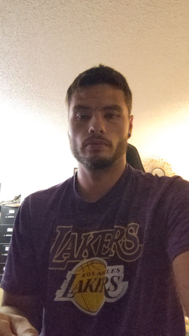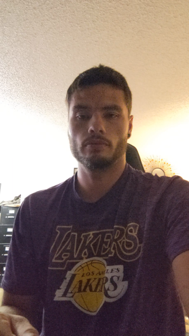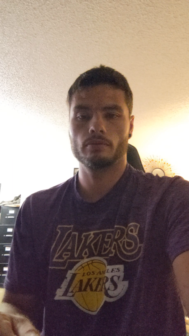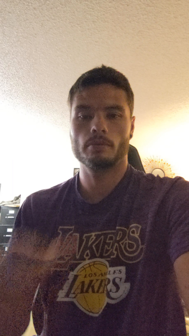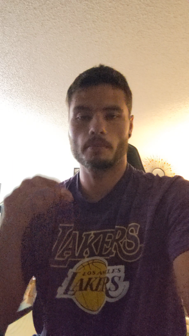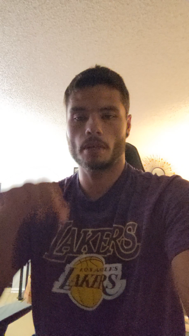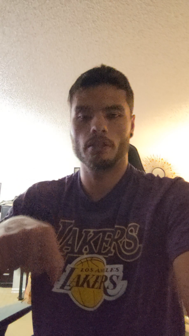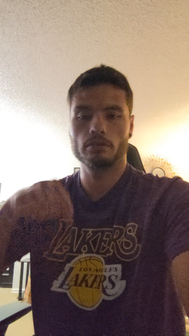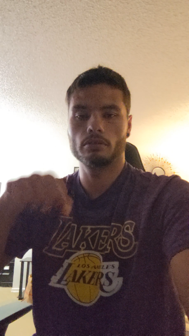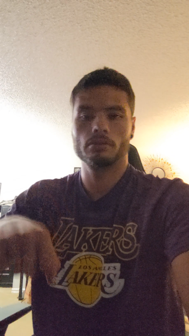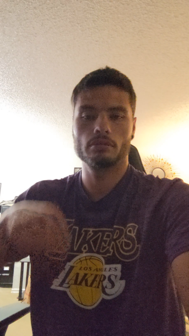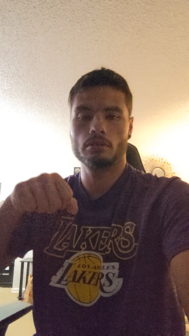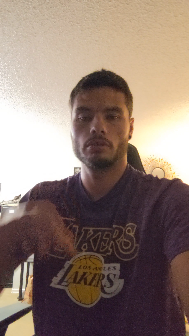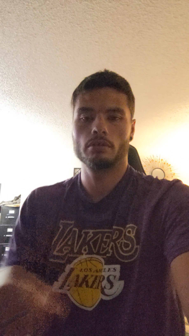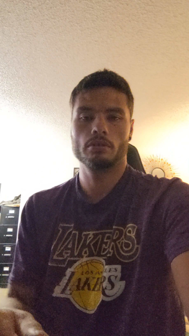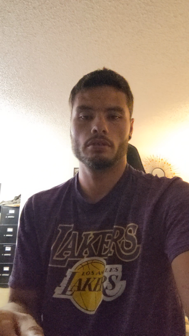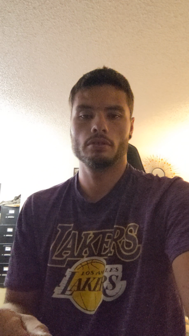bicycle